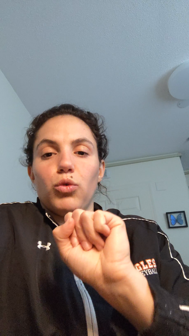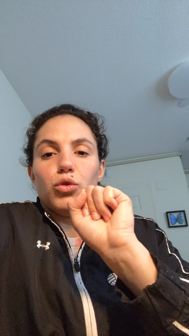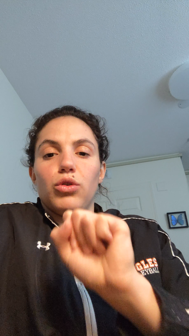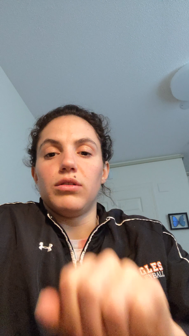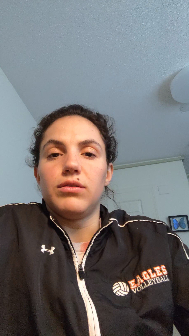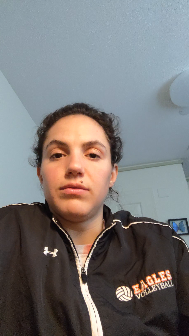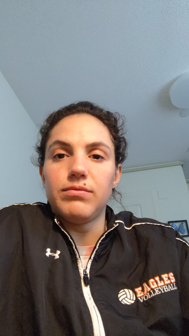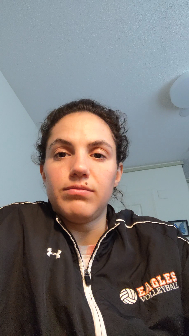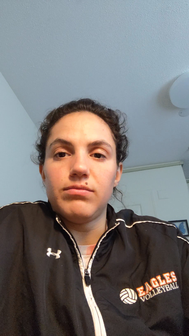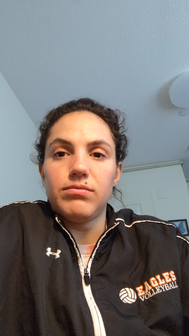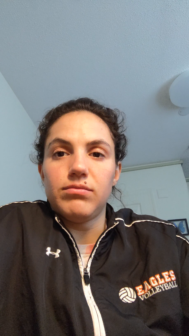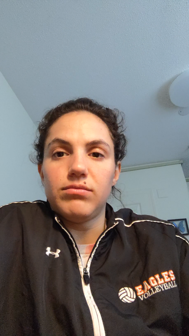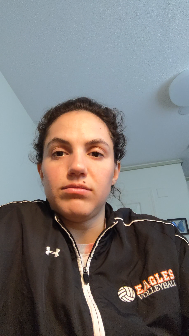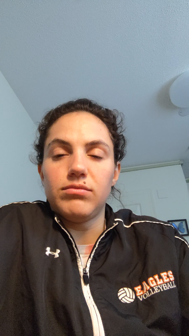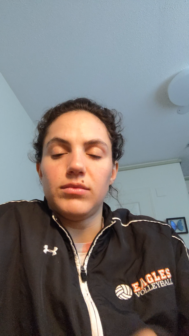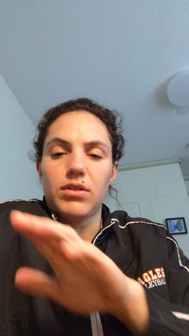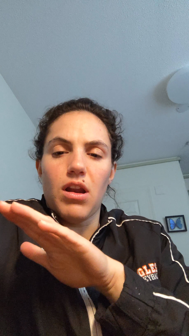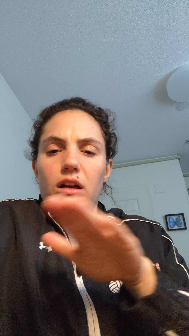nice